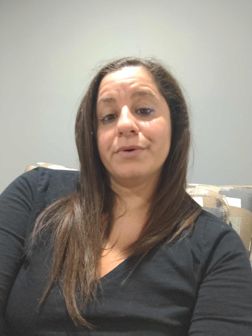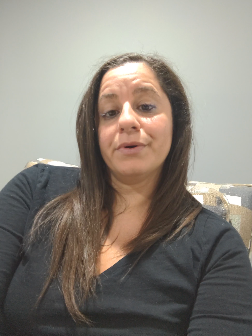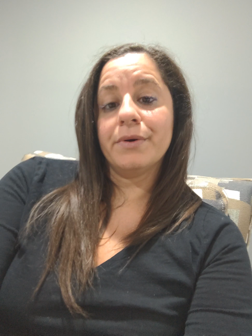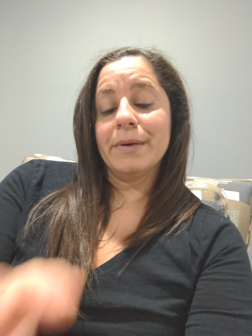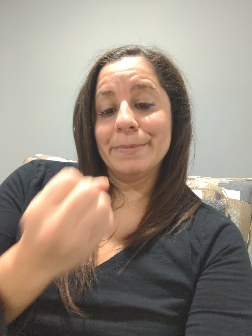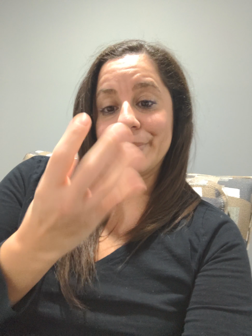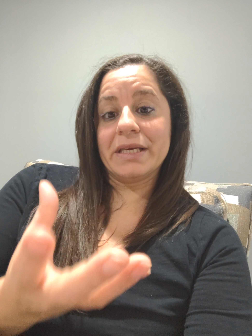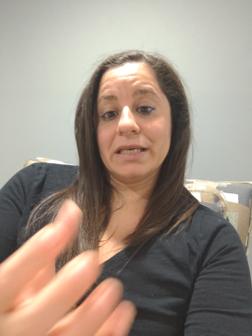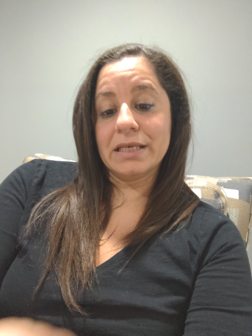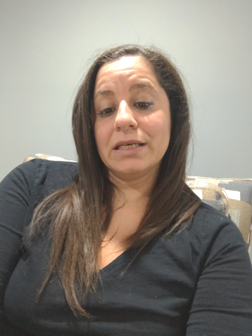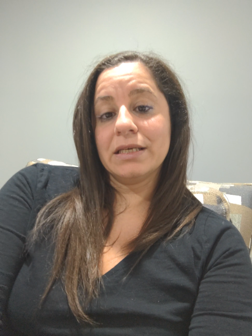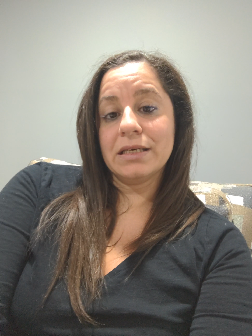many